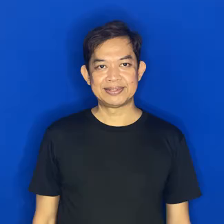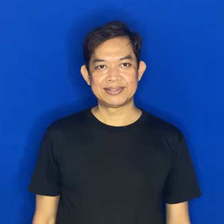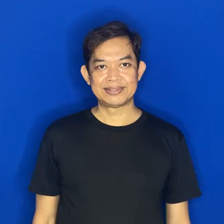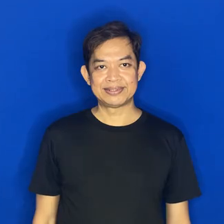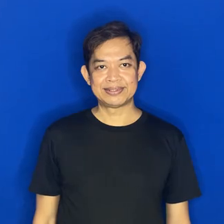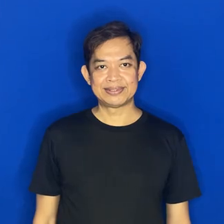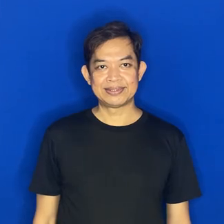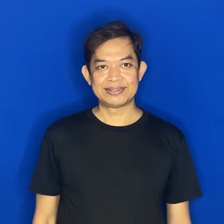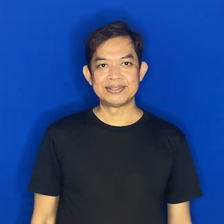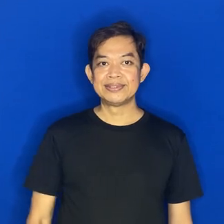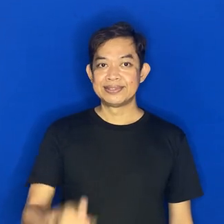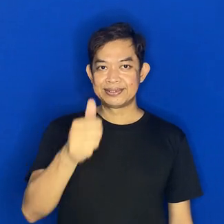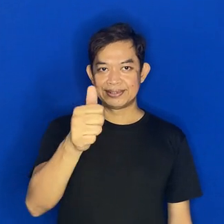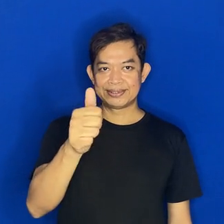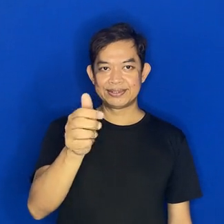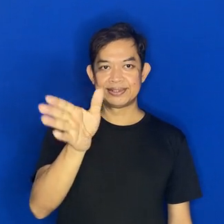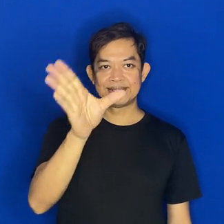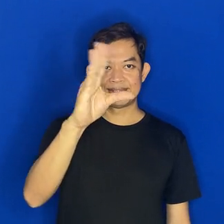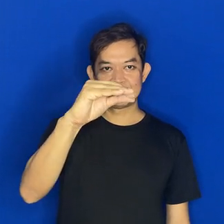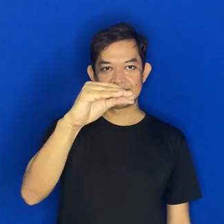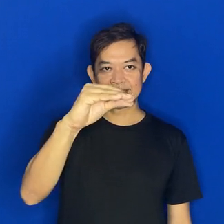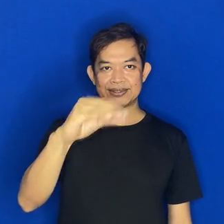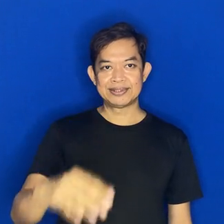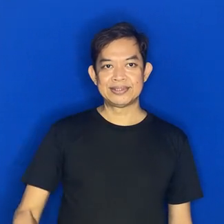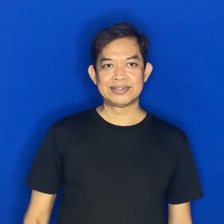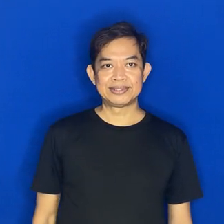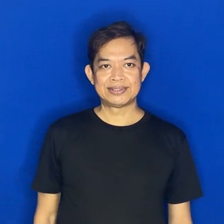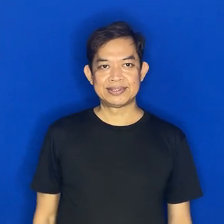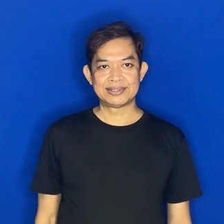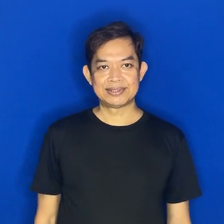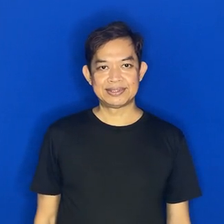good evening